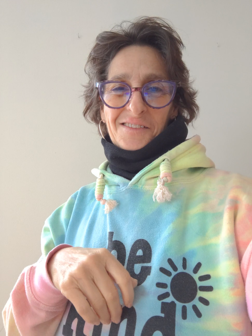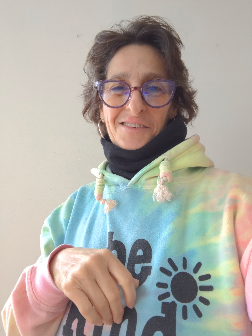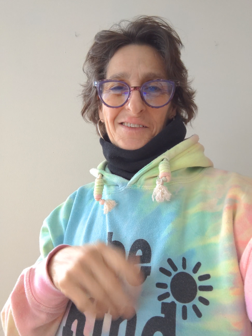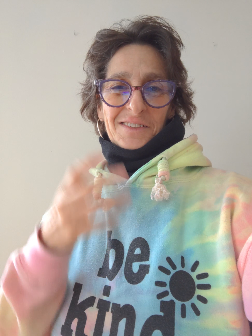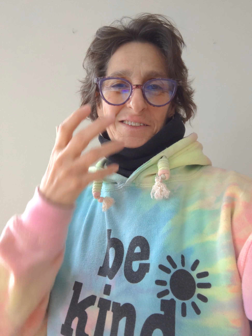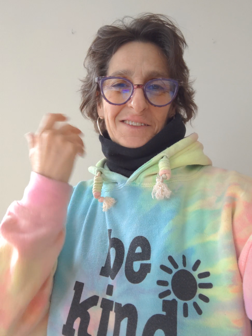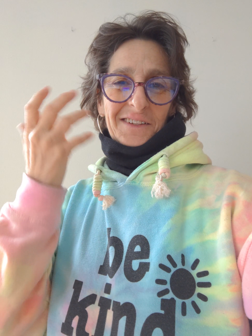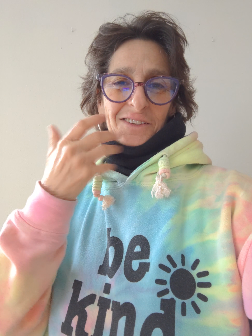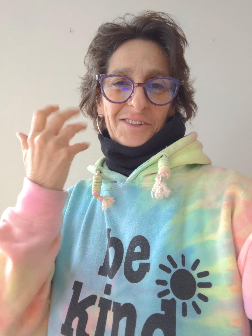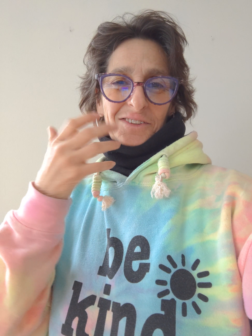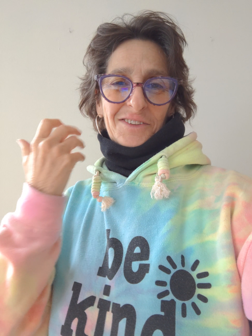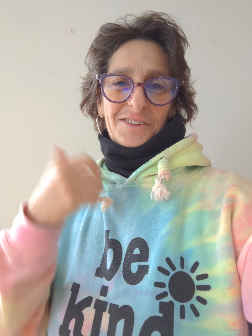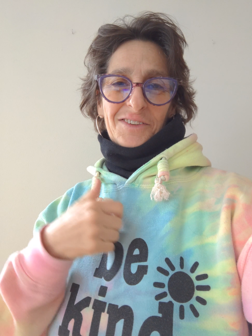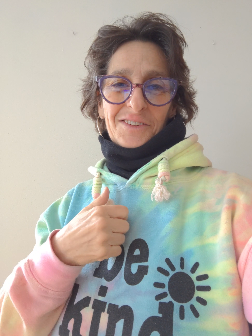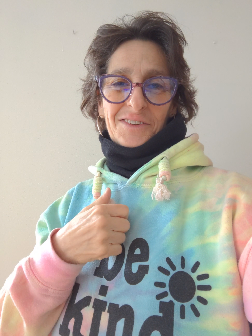tiger